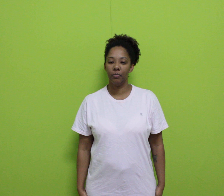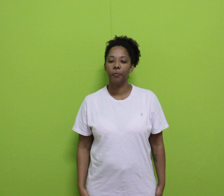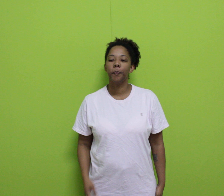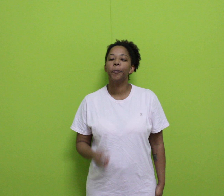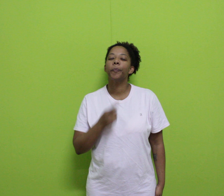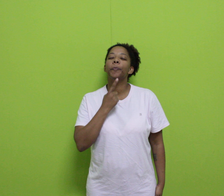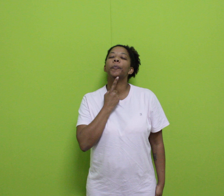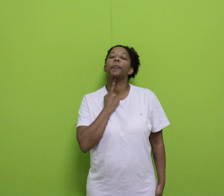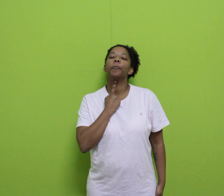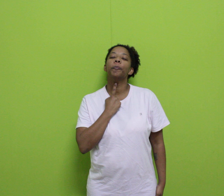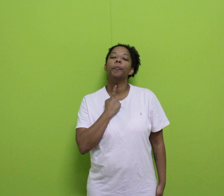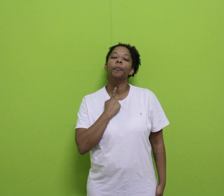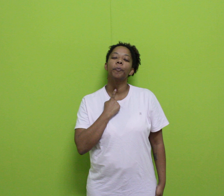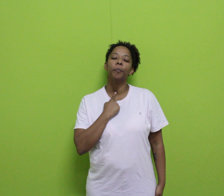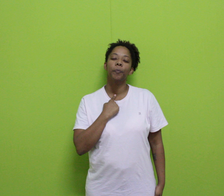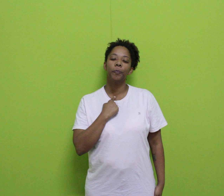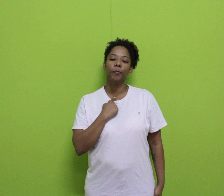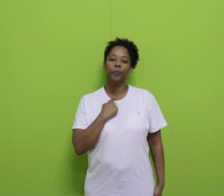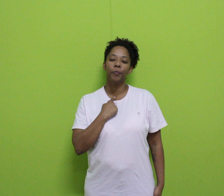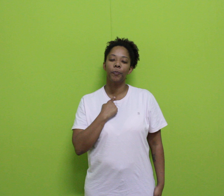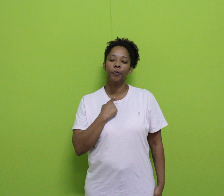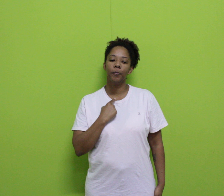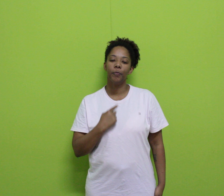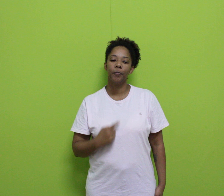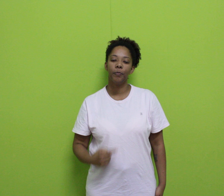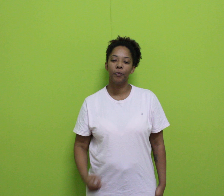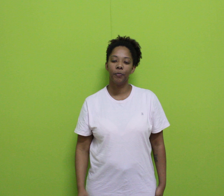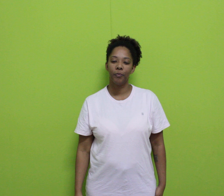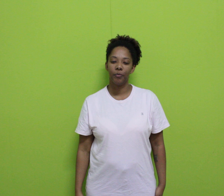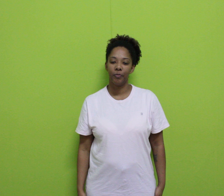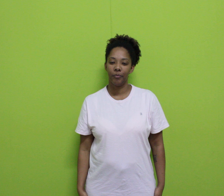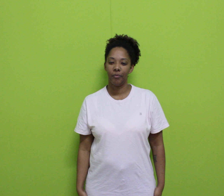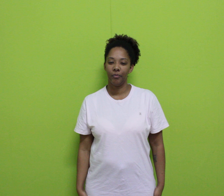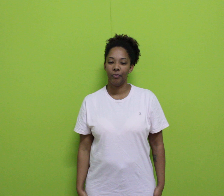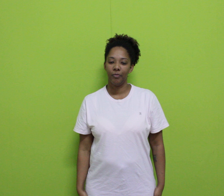vontade